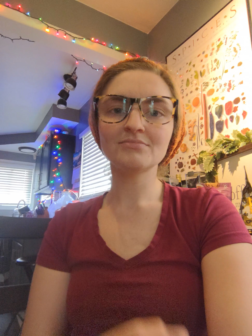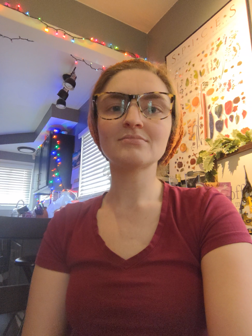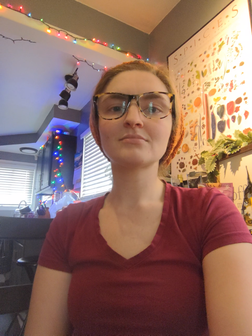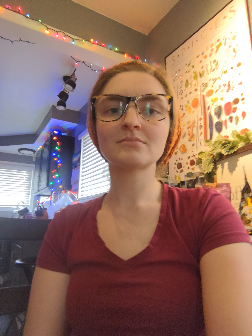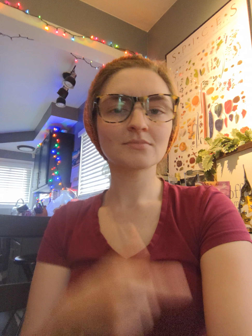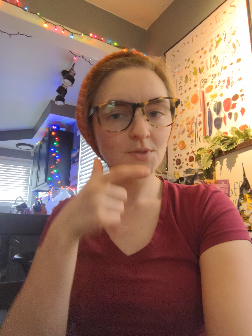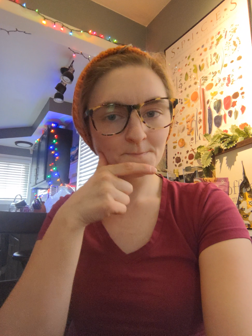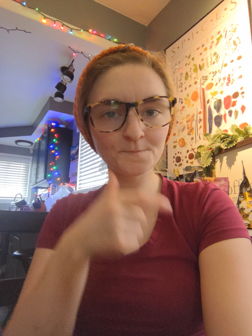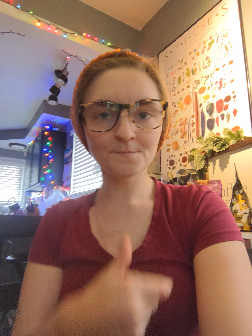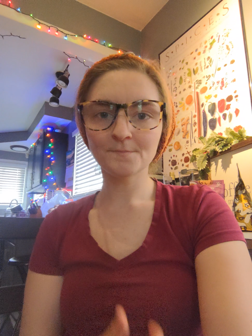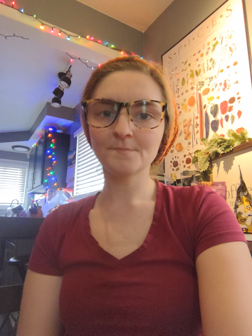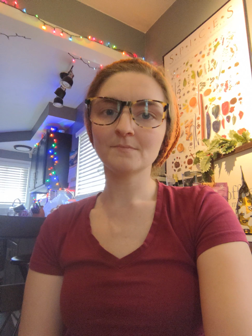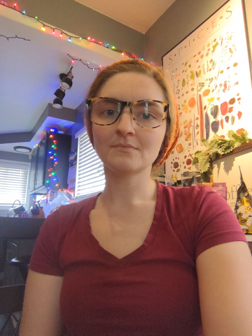radio